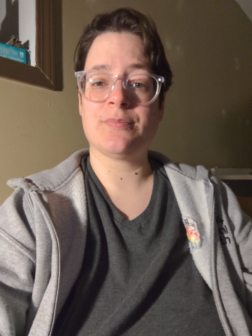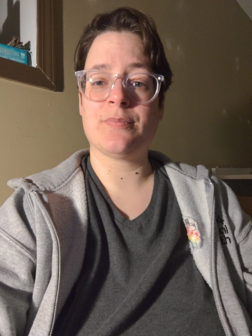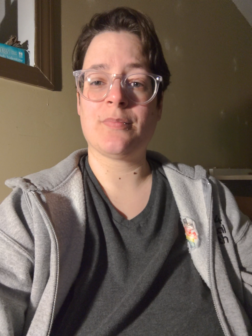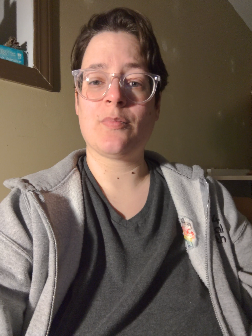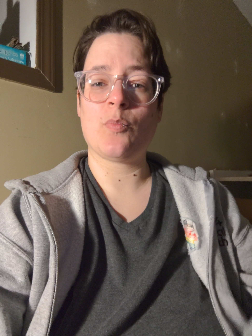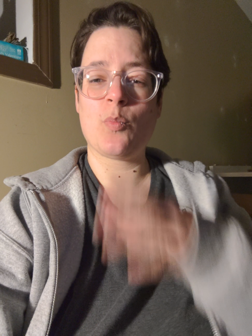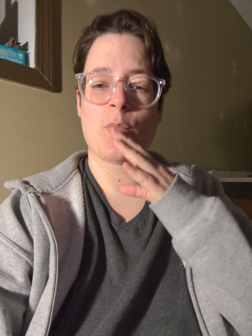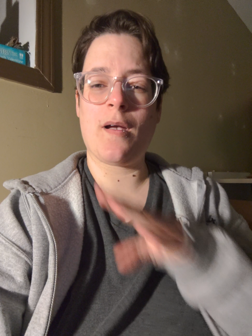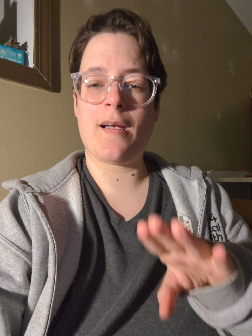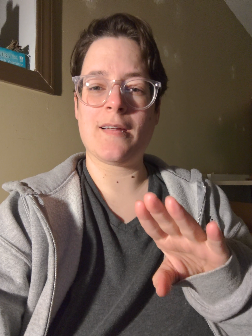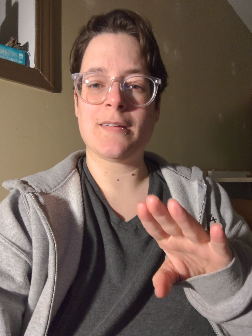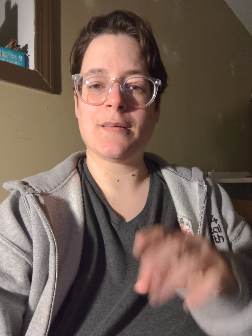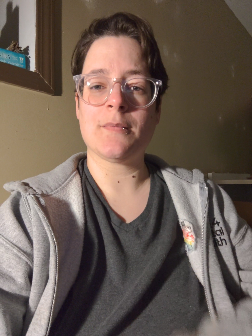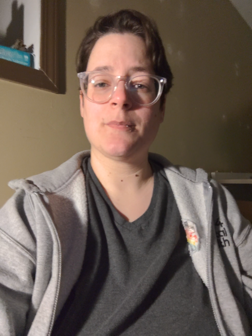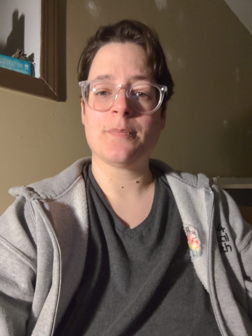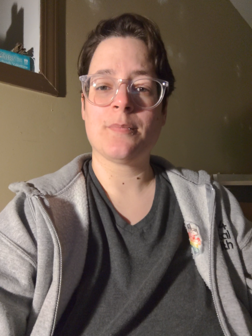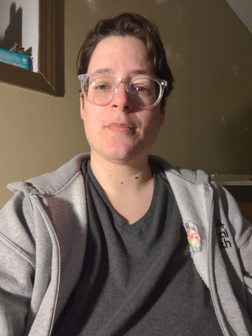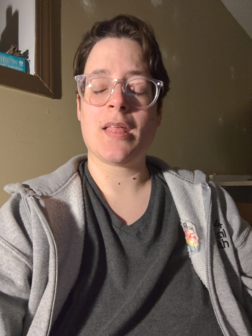quiet